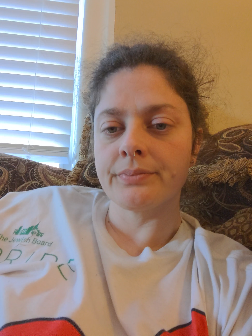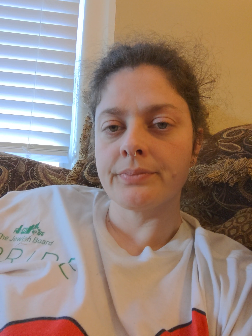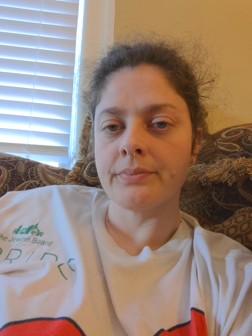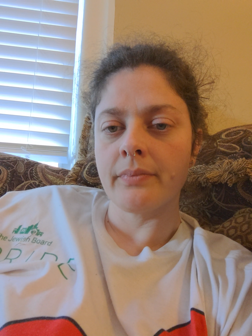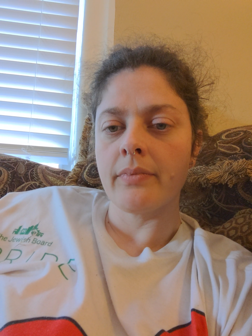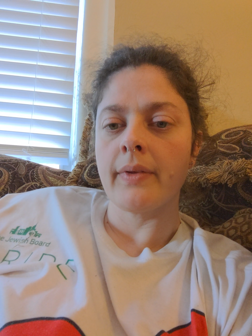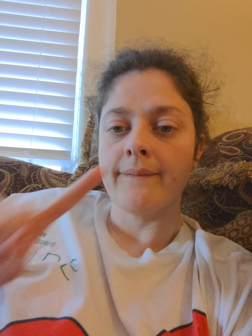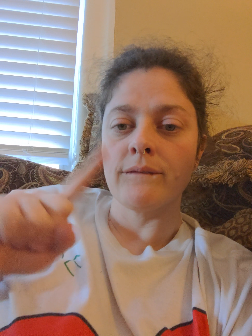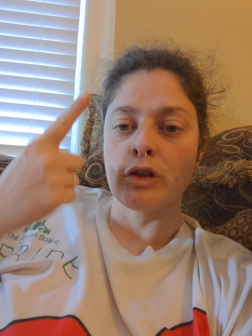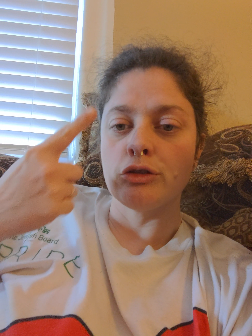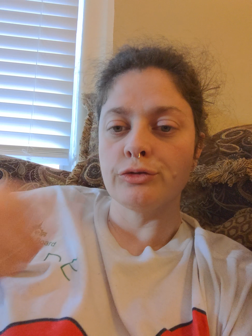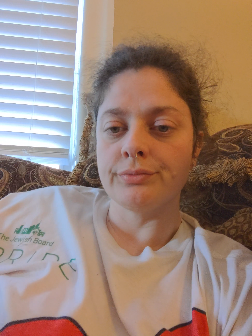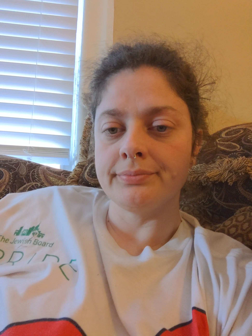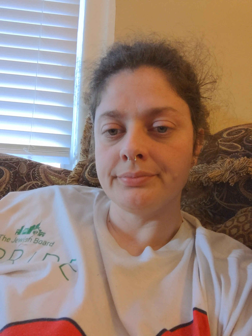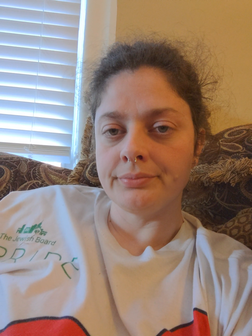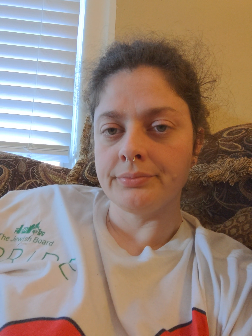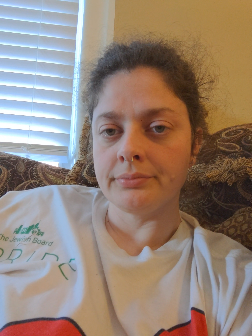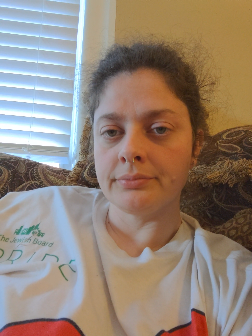first